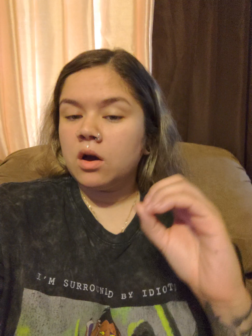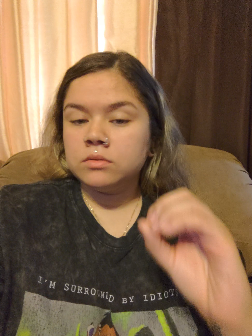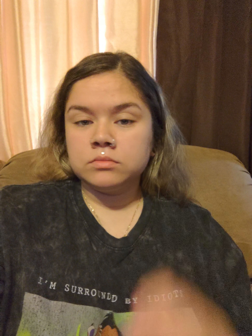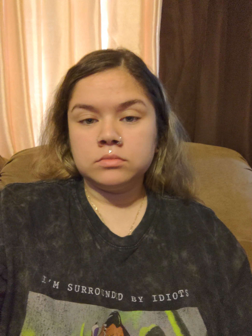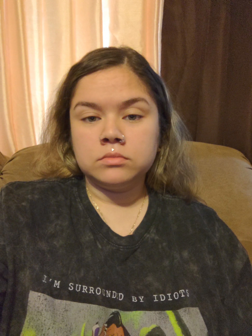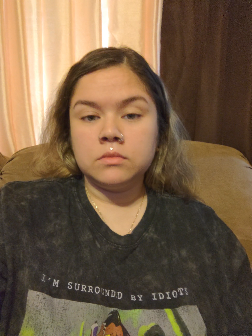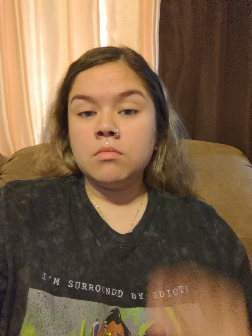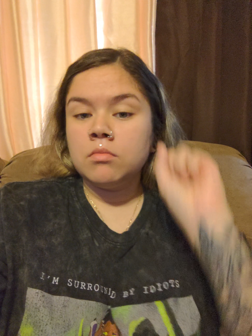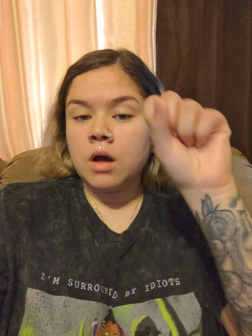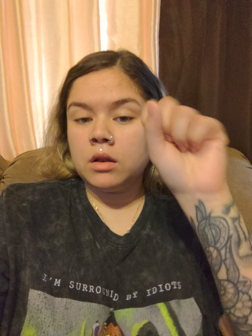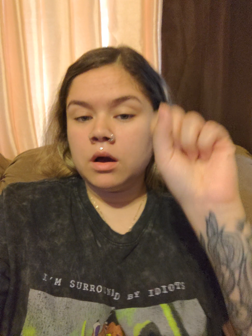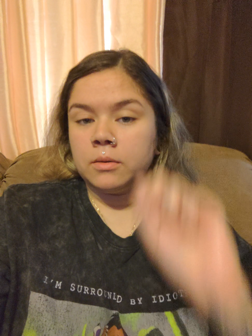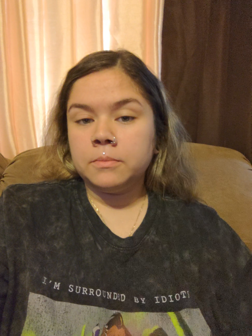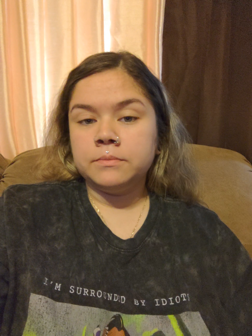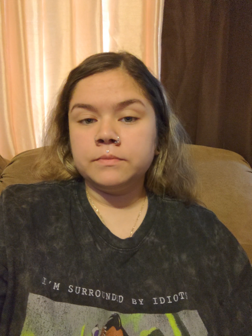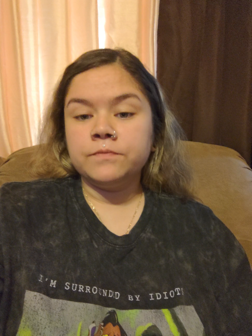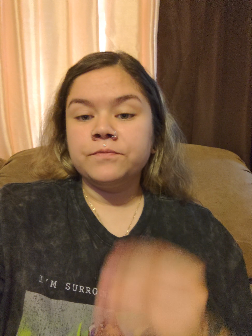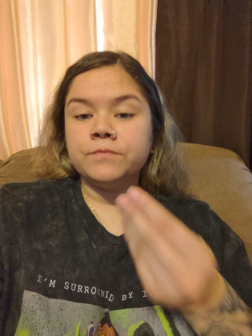knock